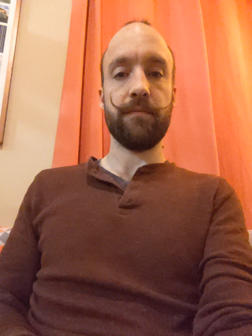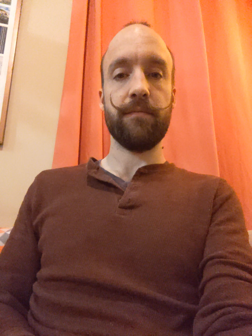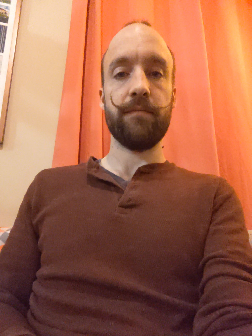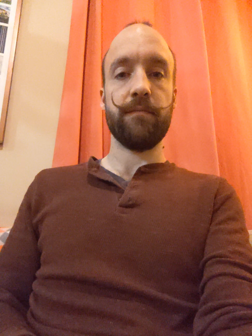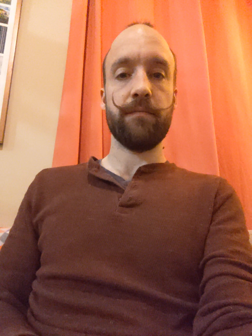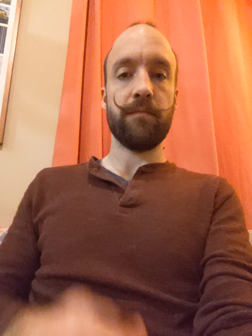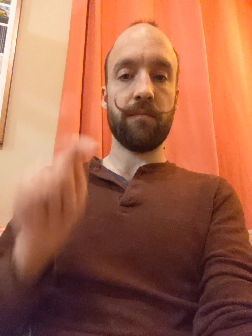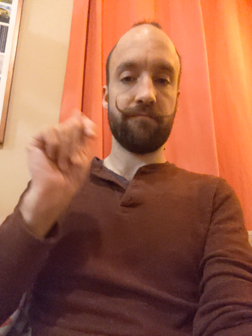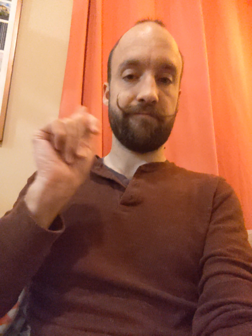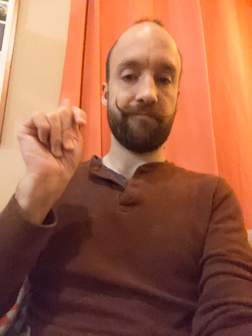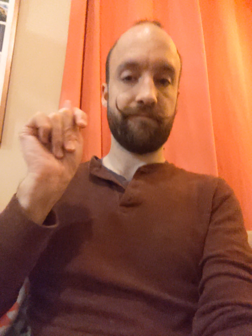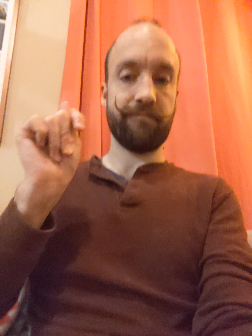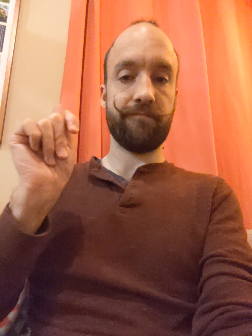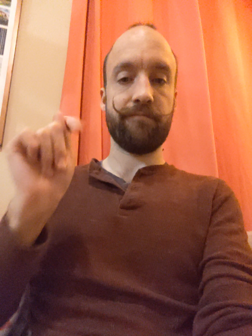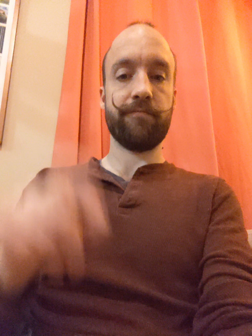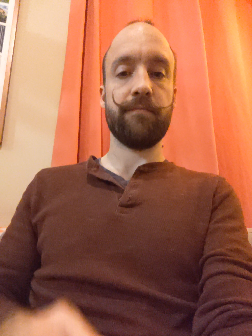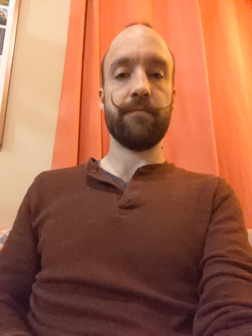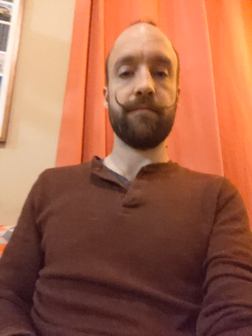potty